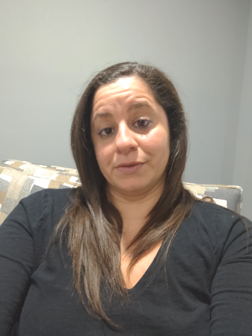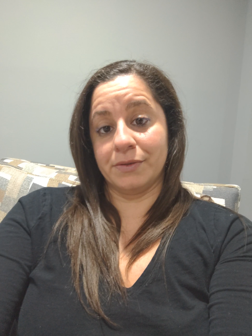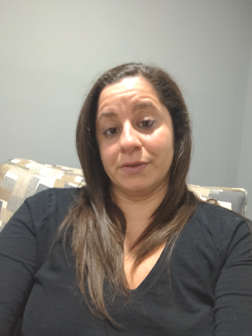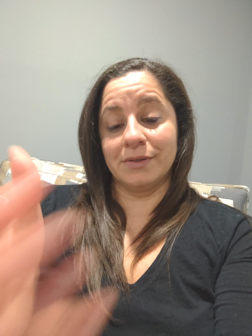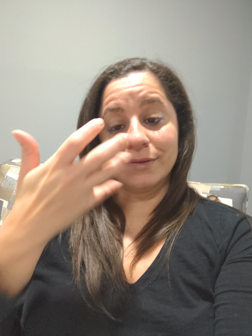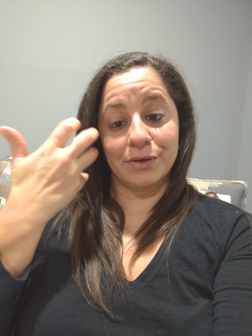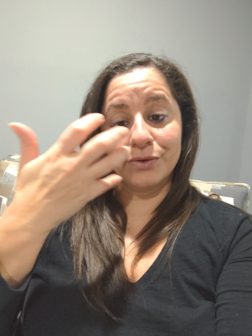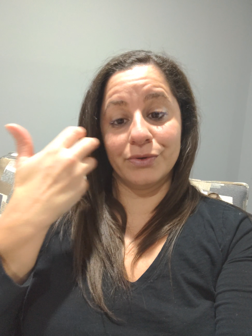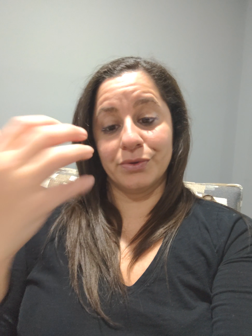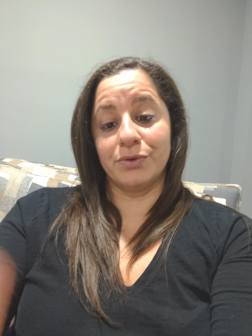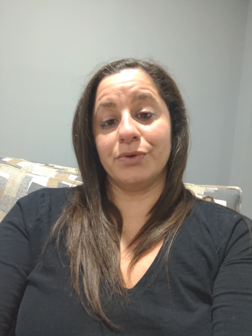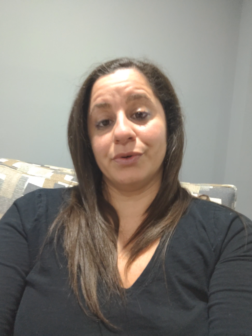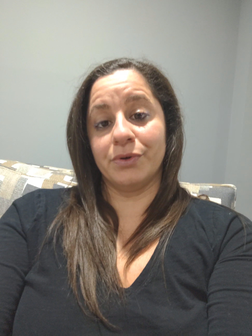tiger